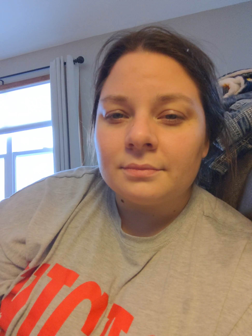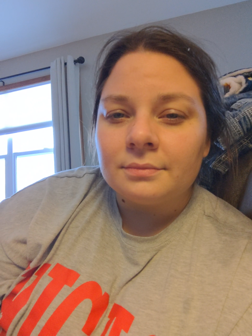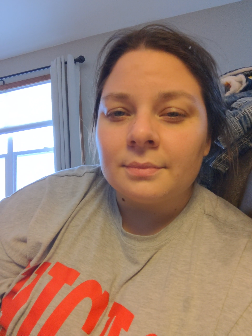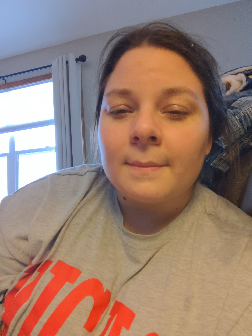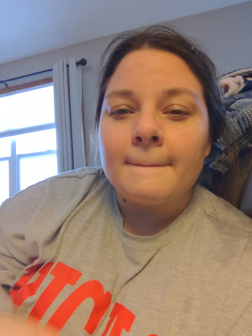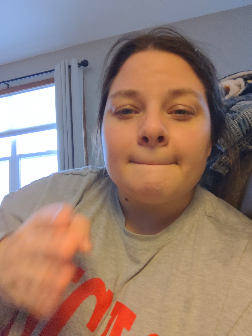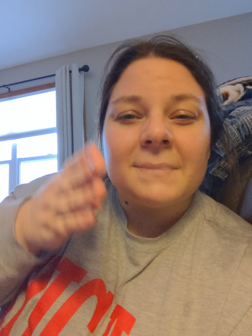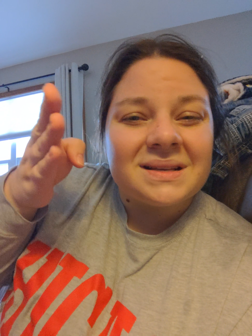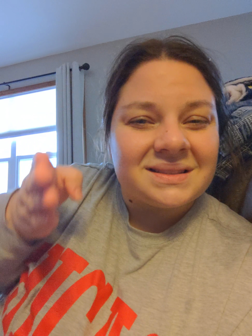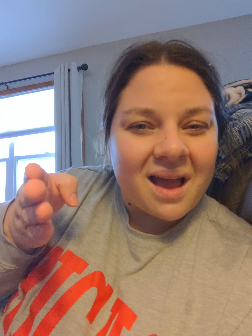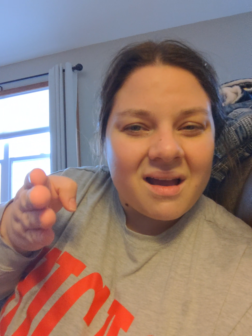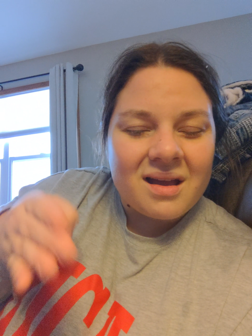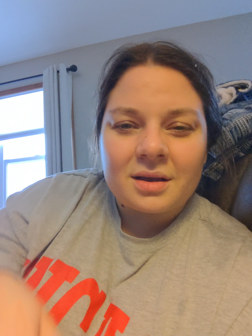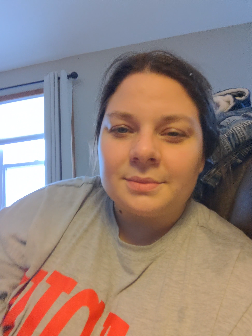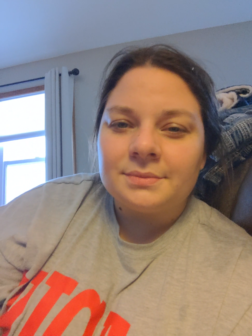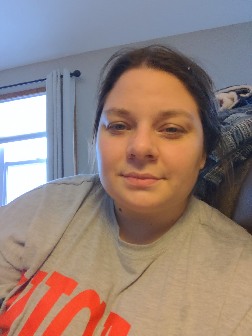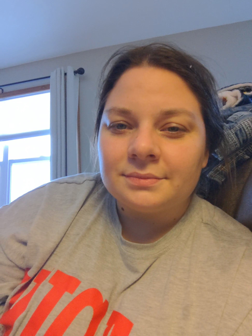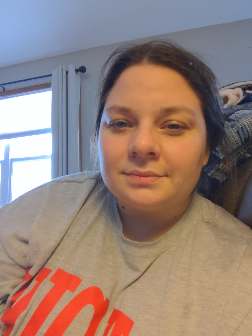beside